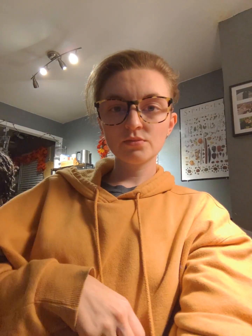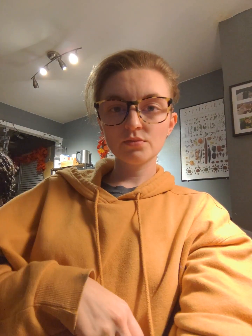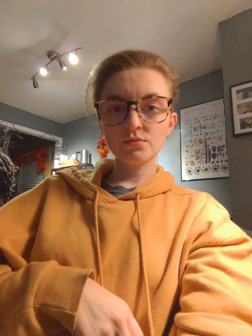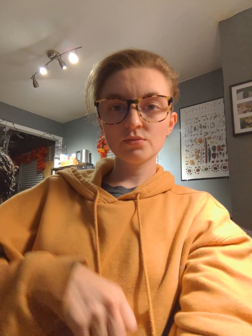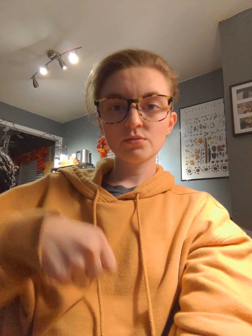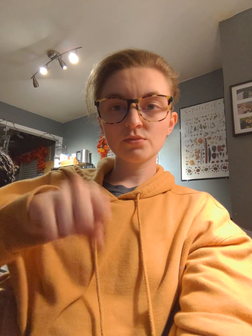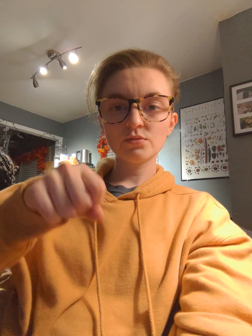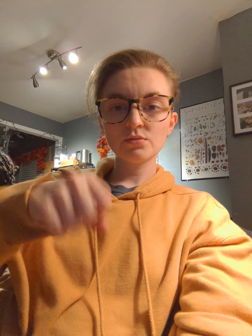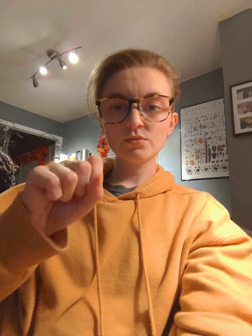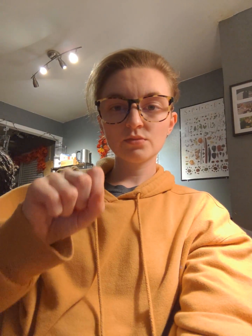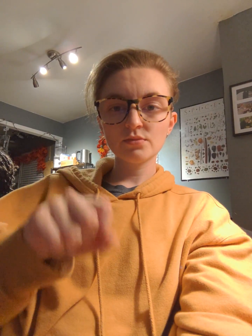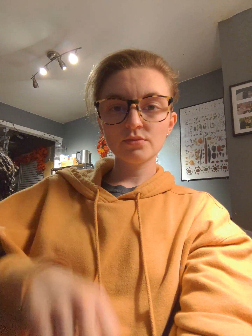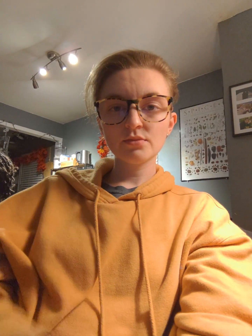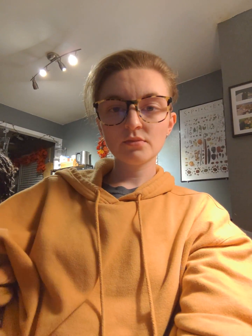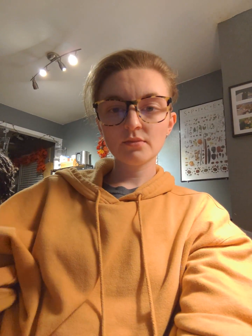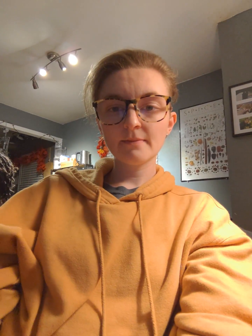motorcycle